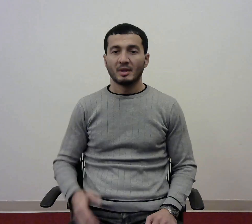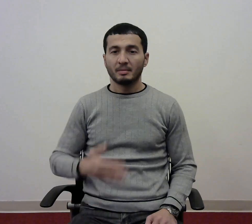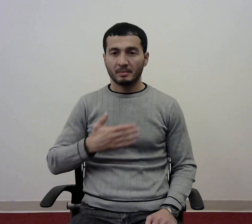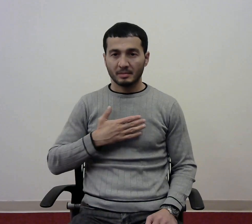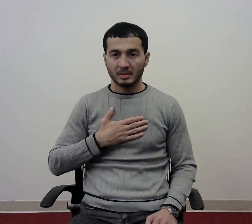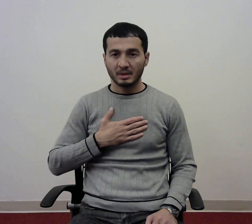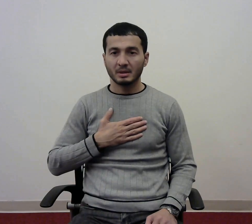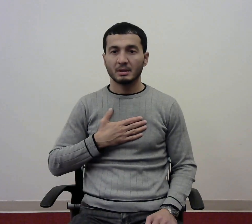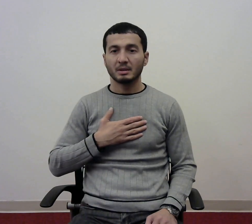mənim